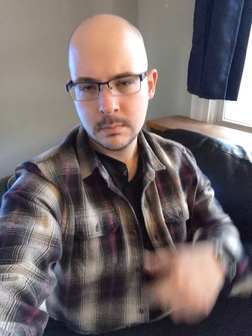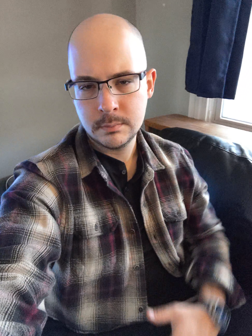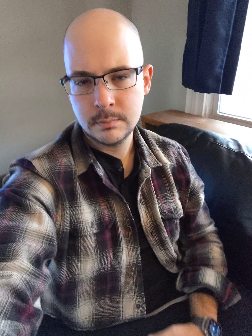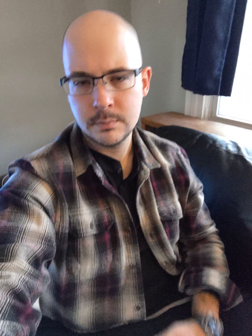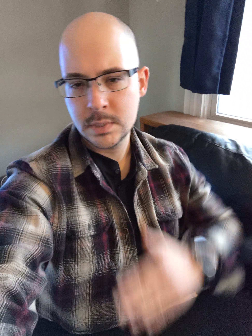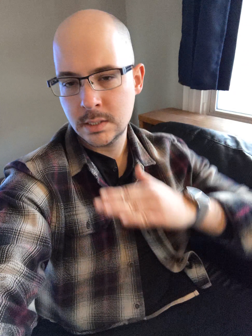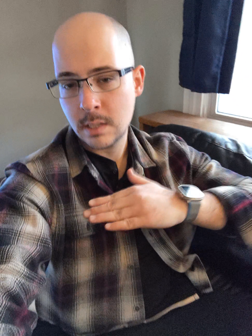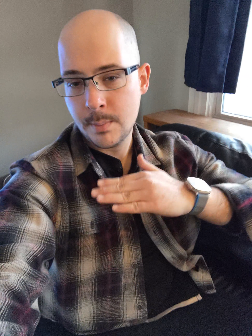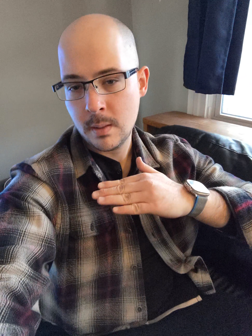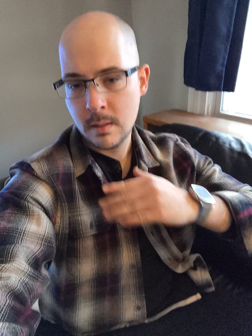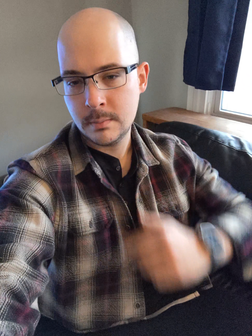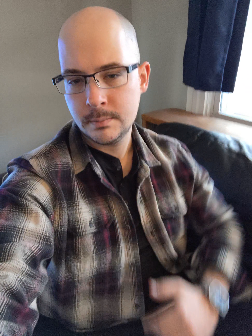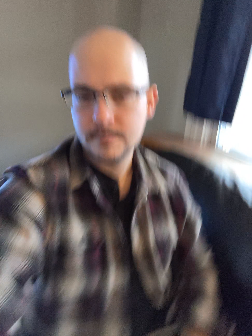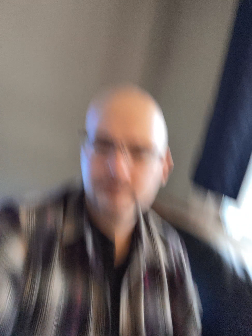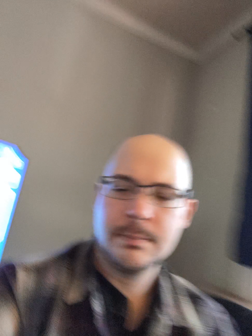table